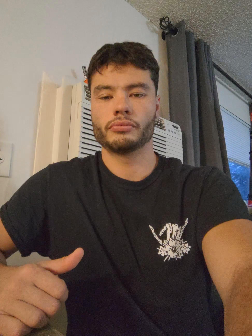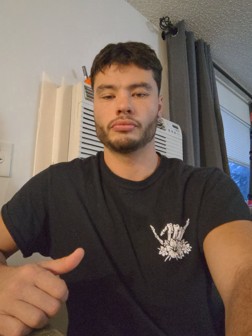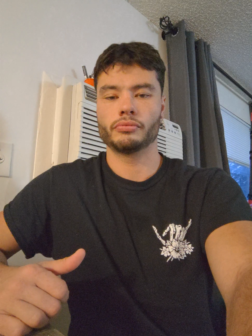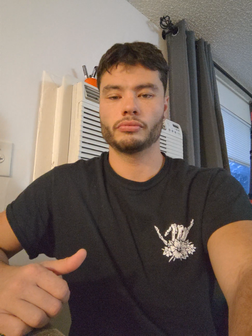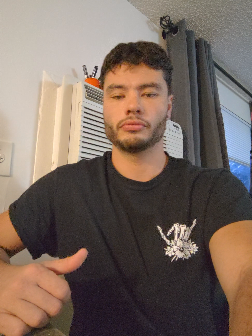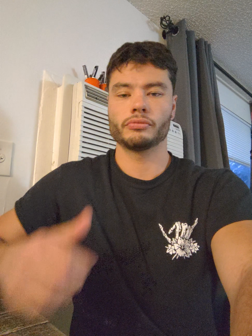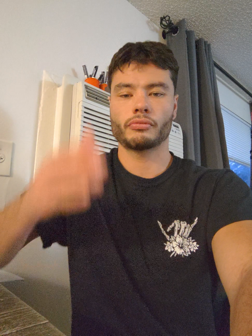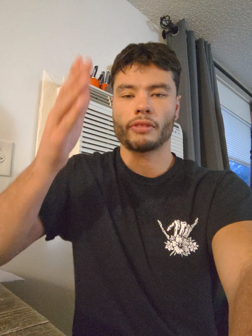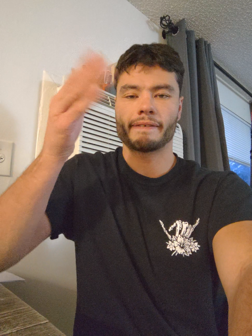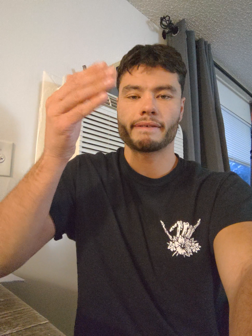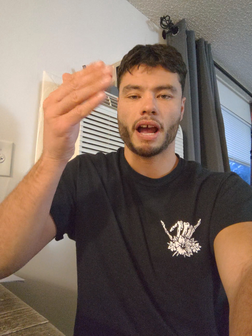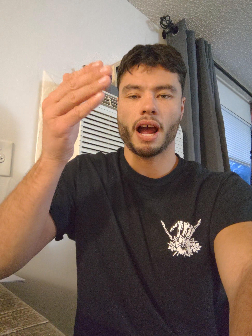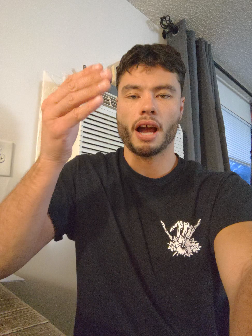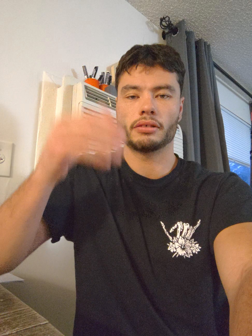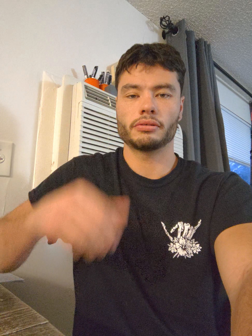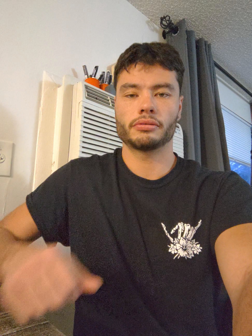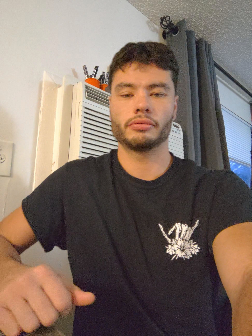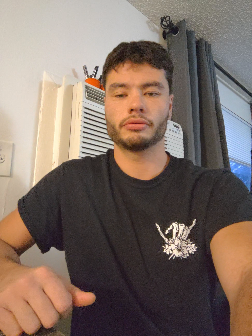flag